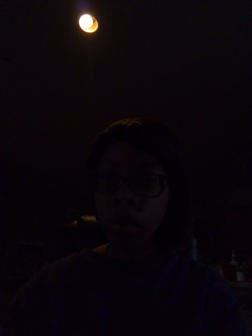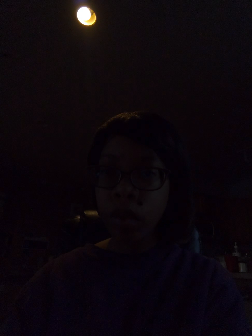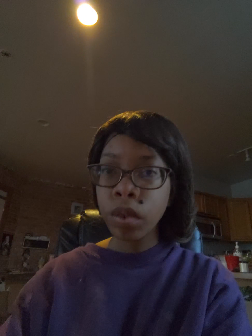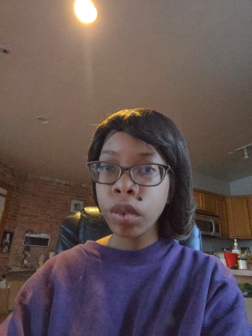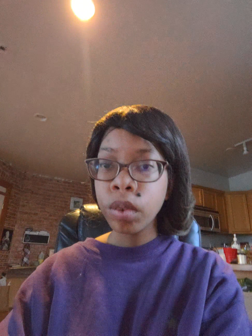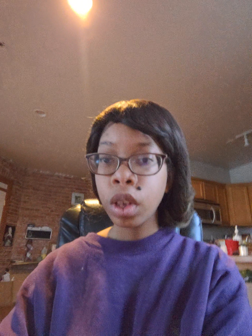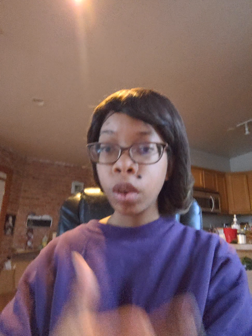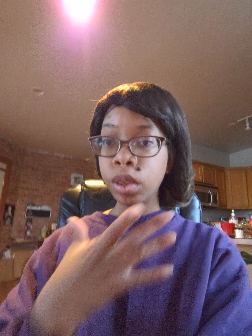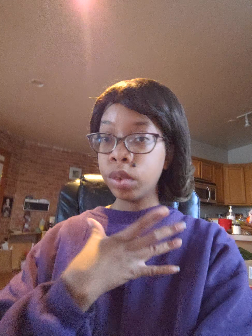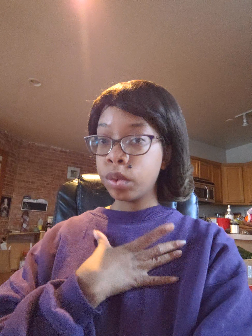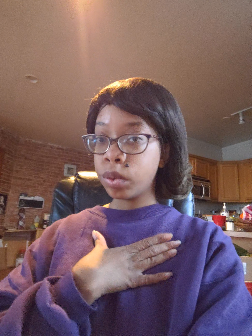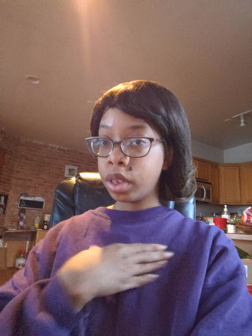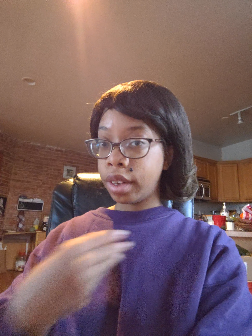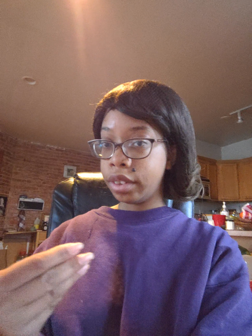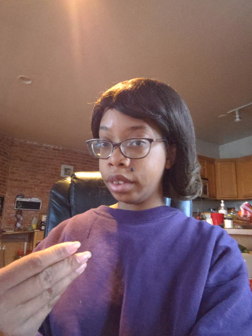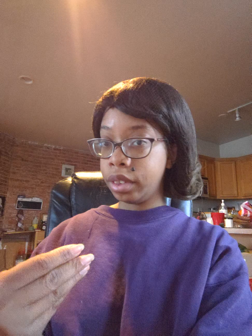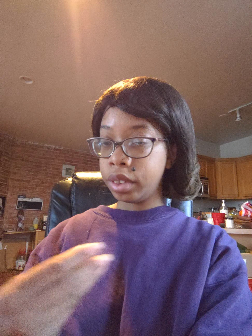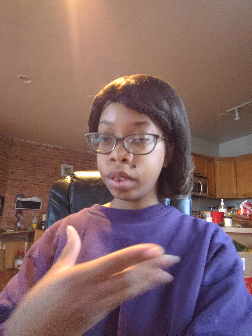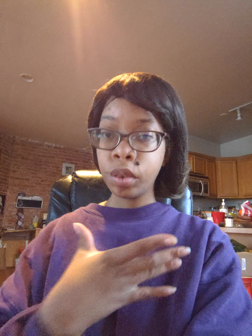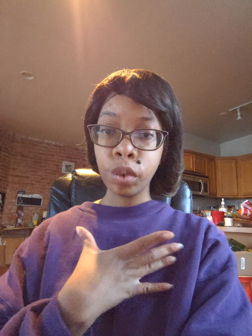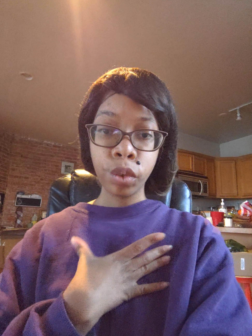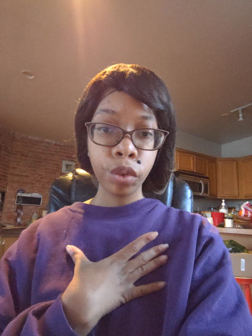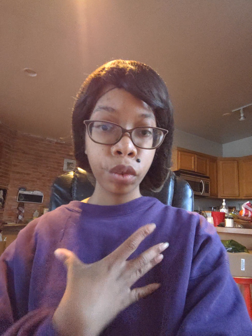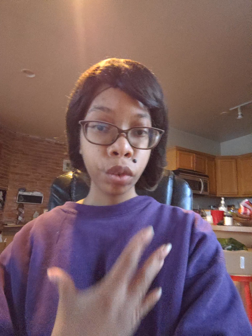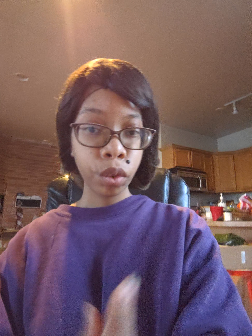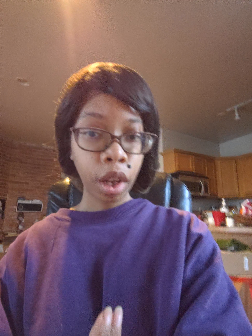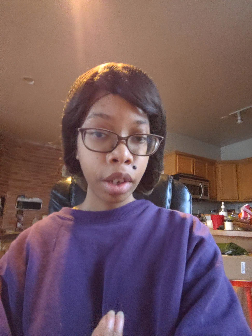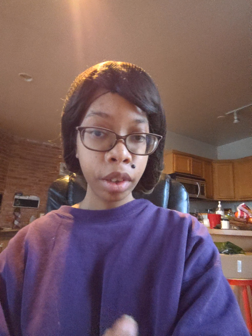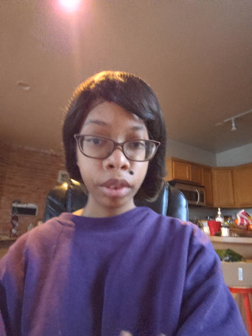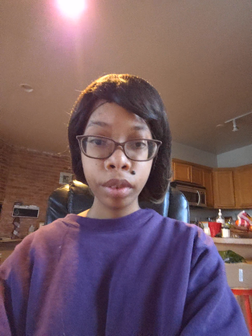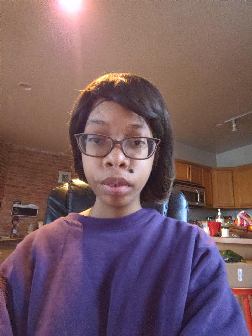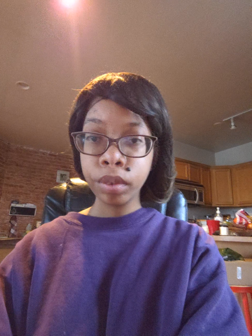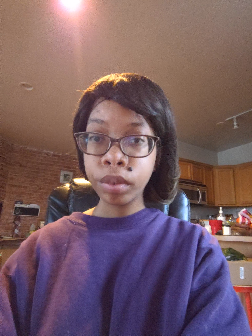white